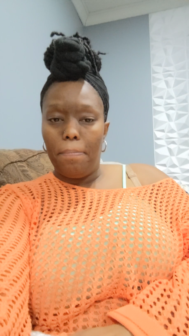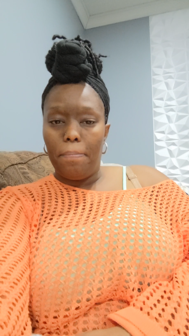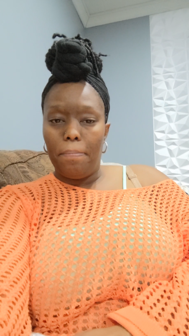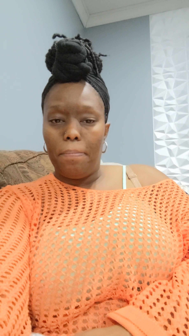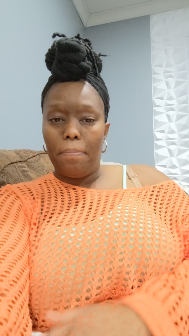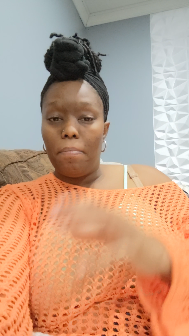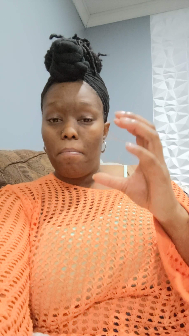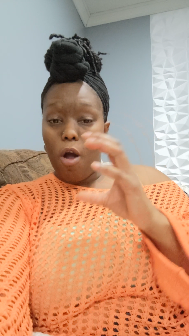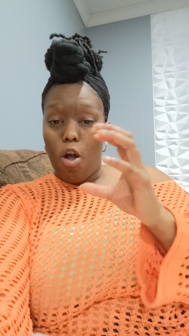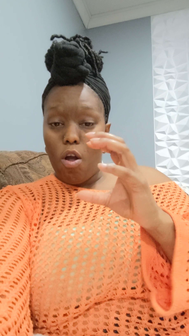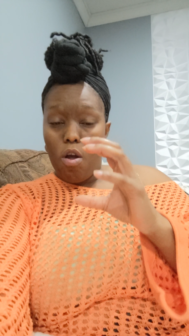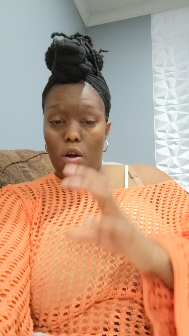ball